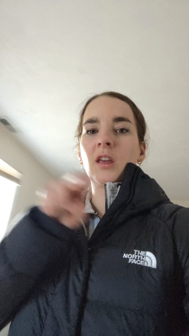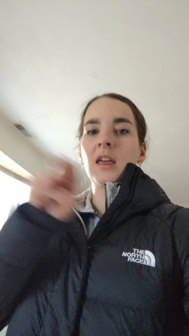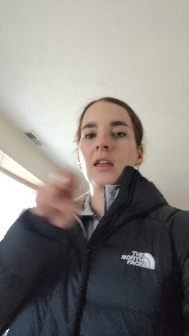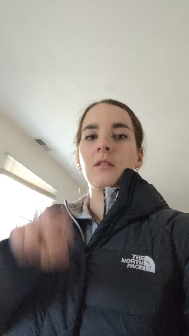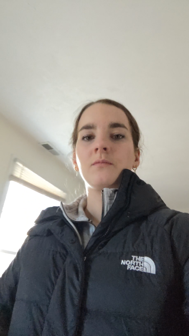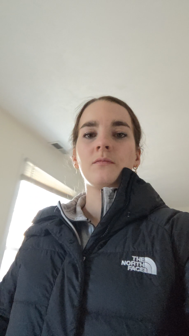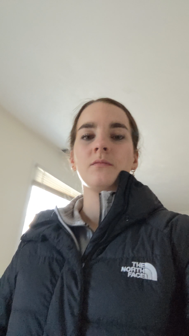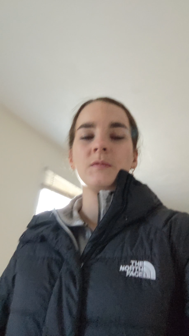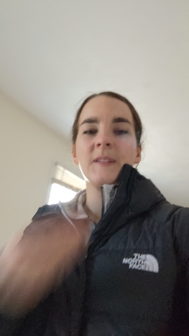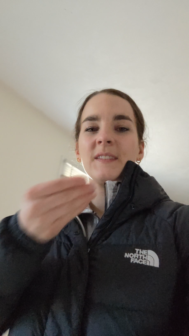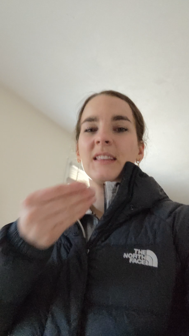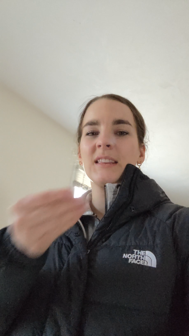feed